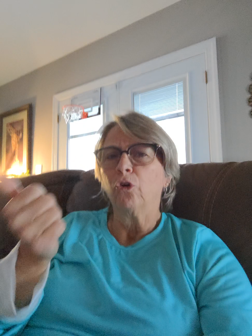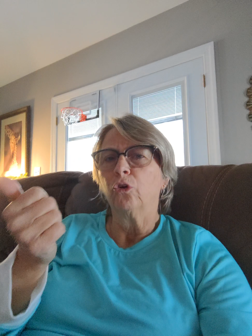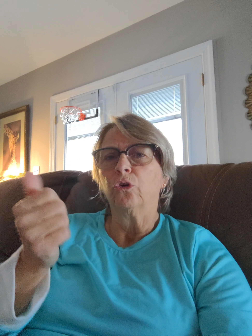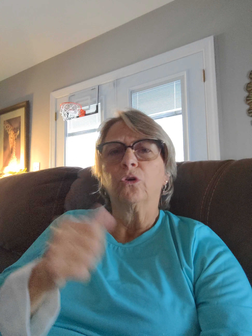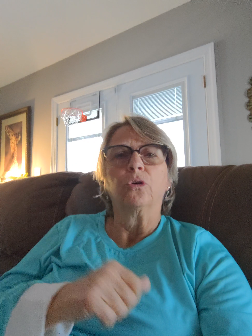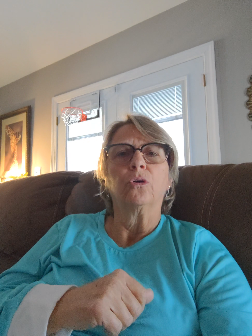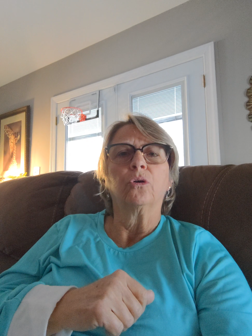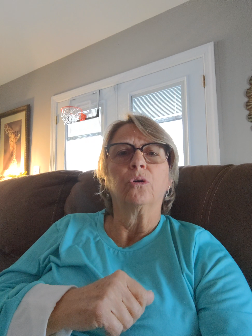another